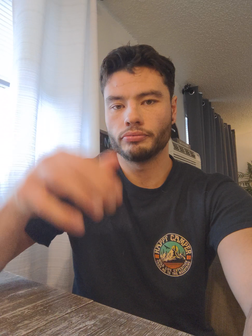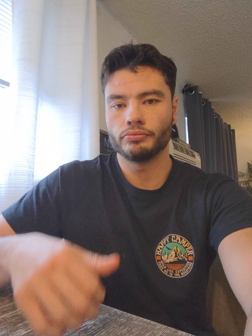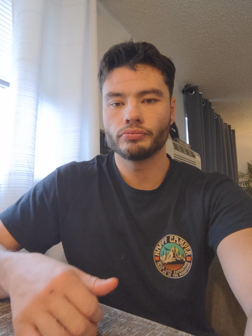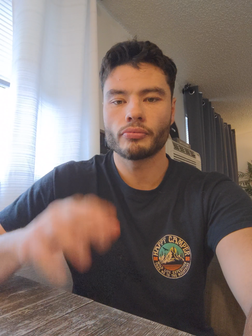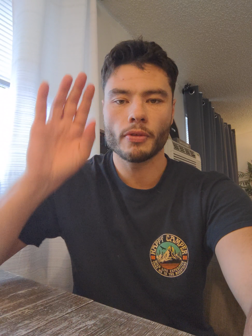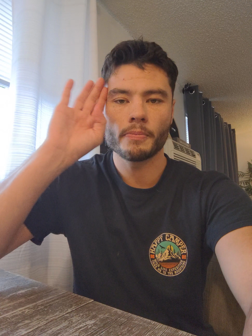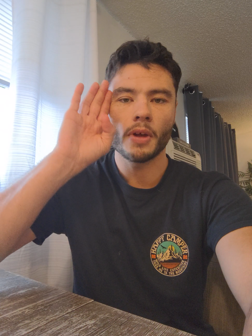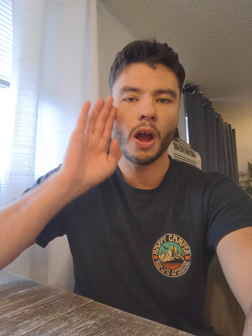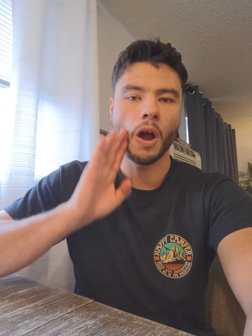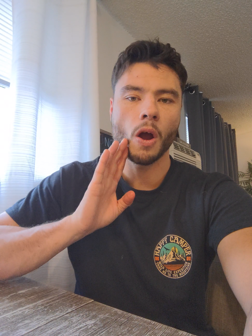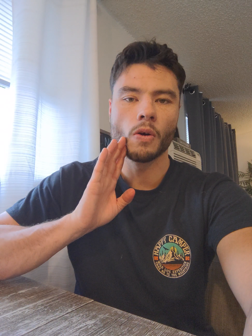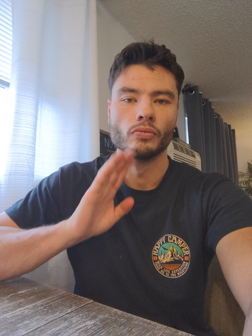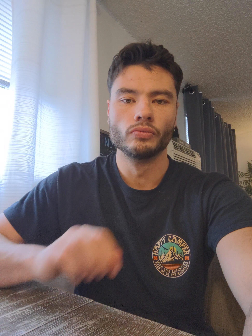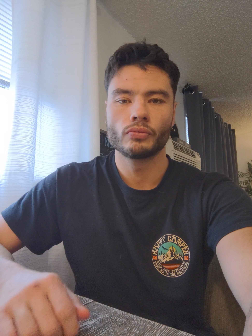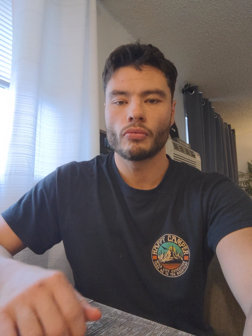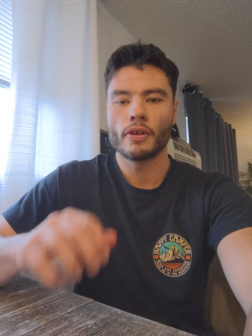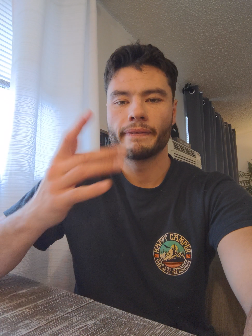brown